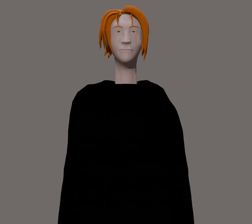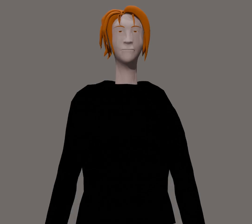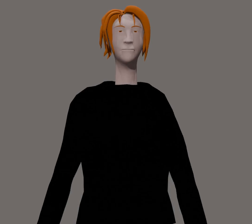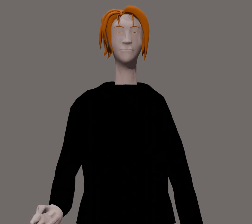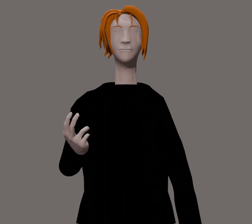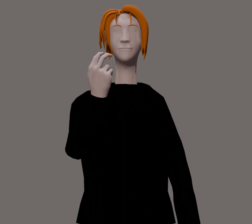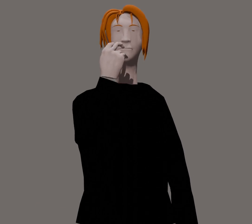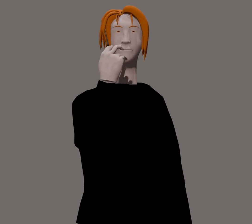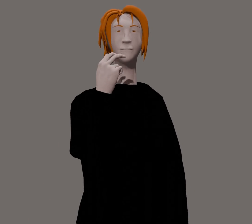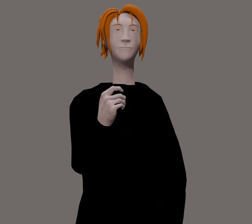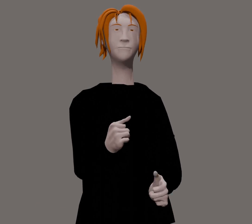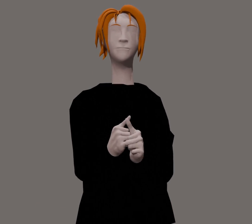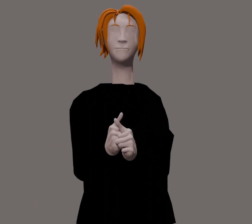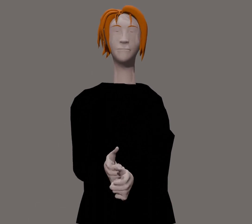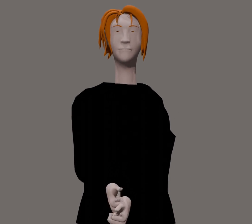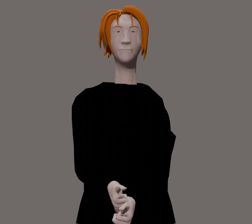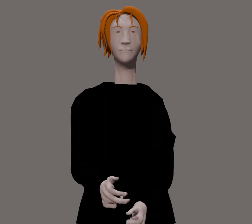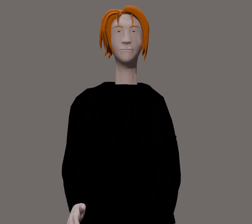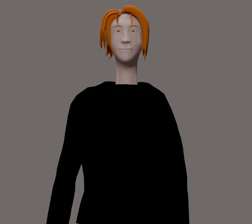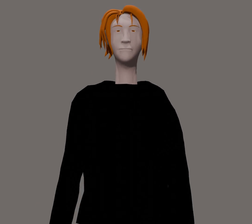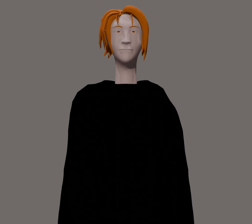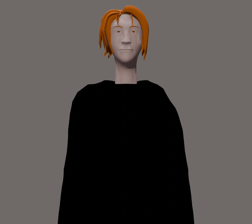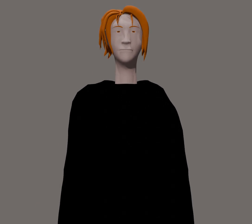Comply